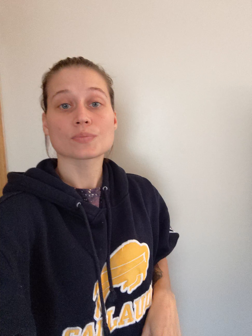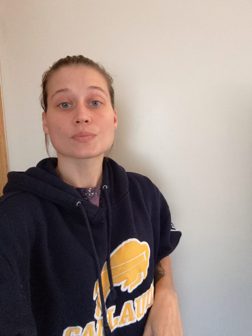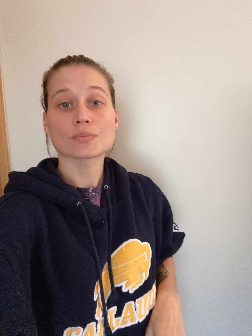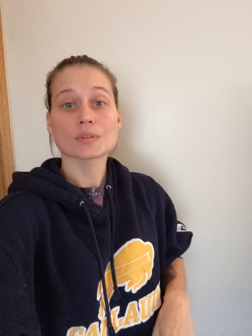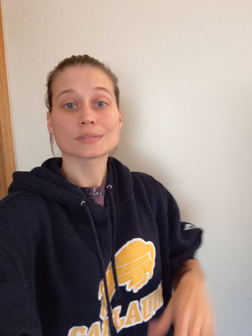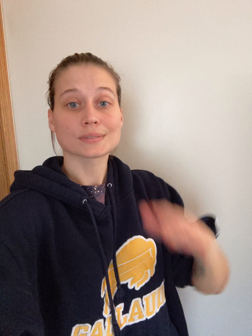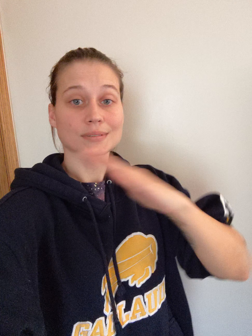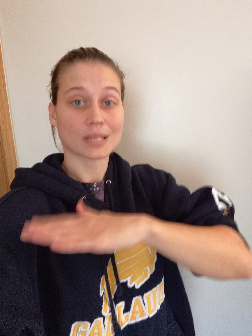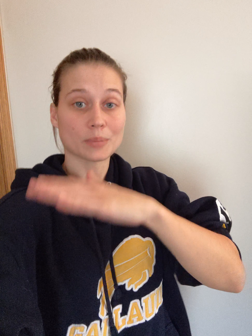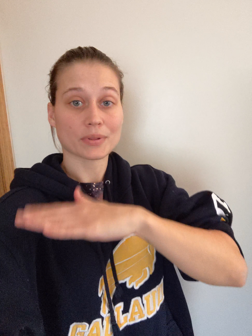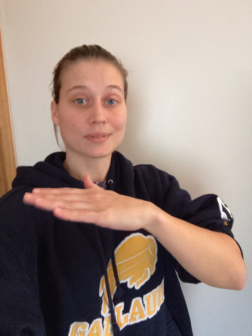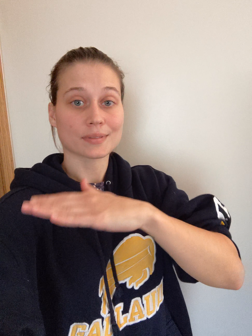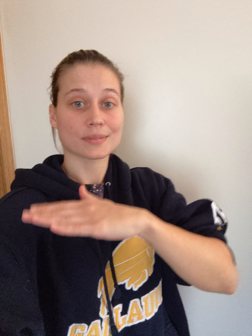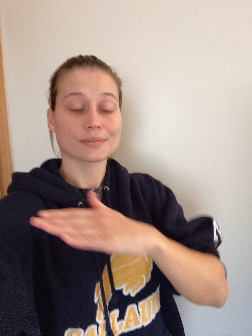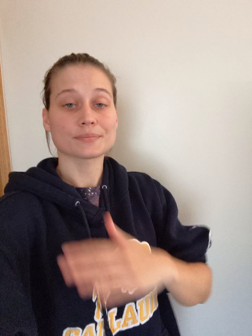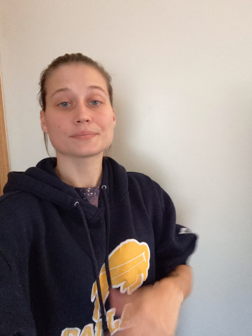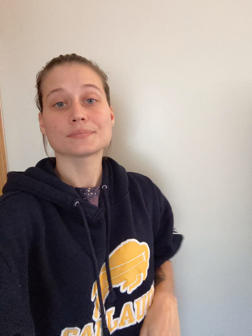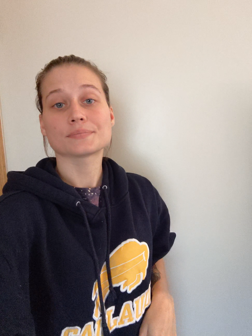table